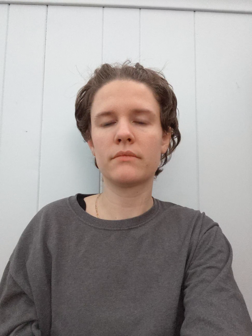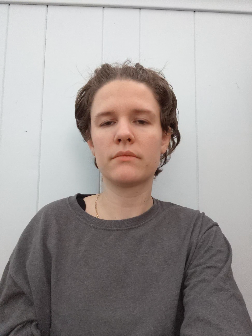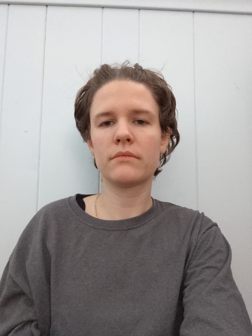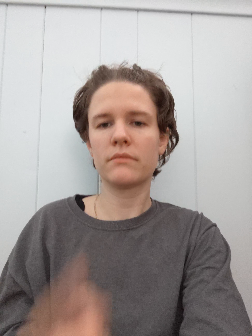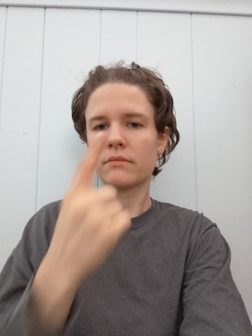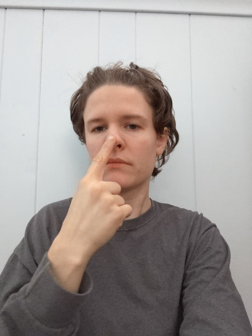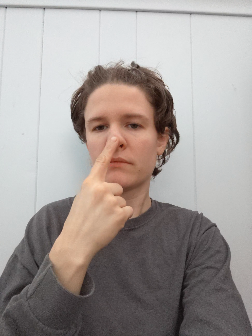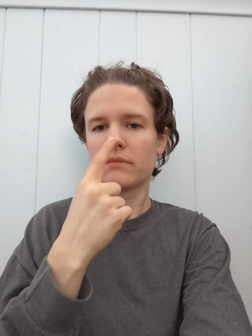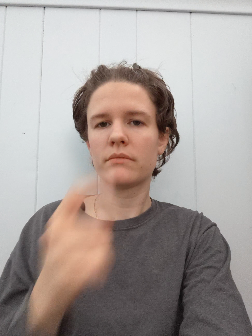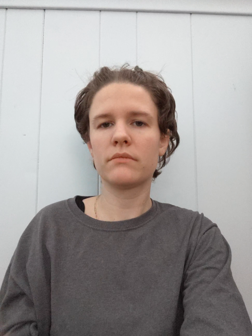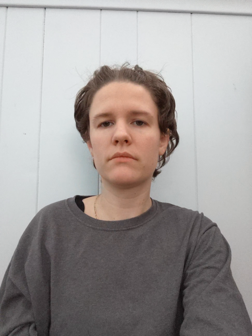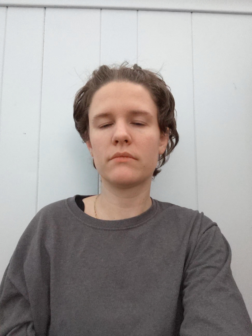nose